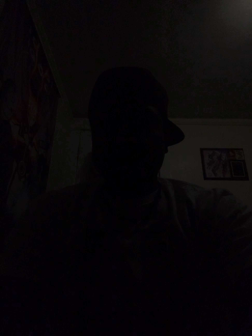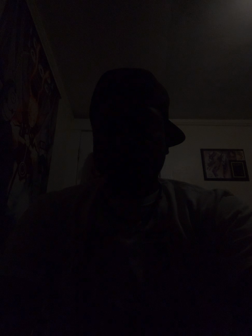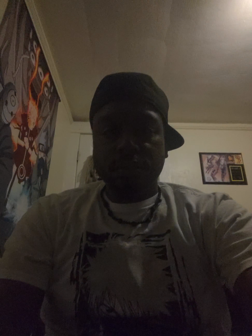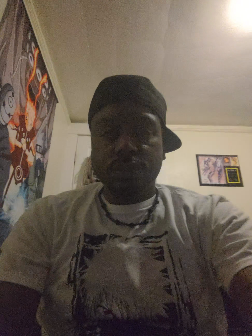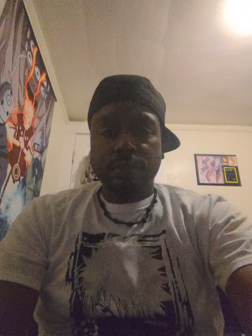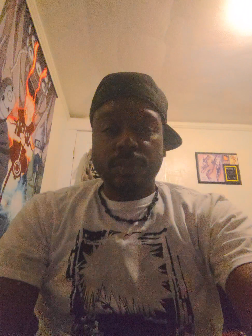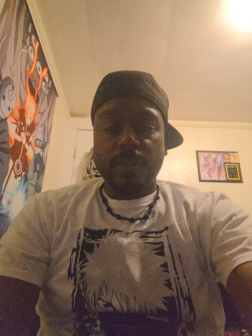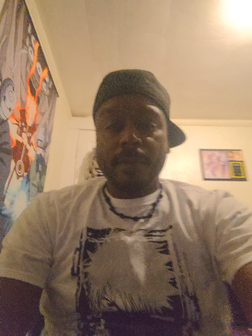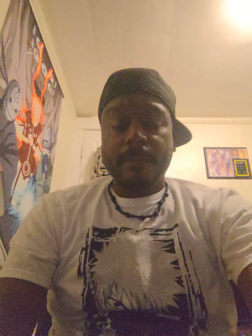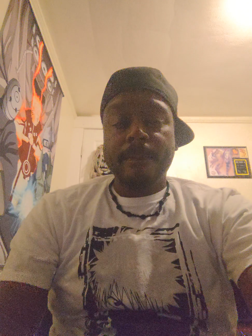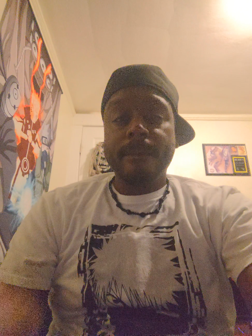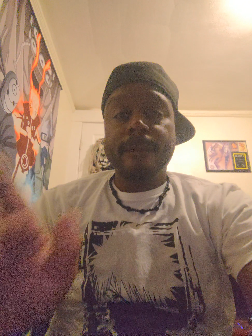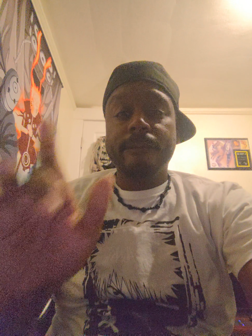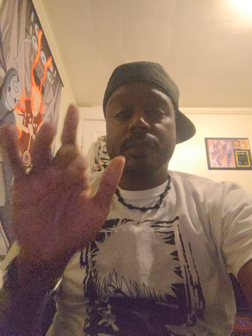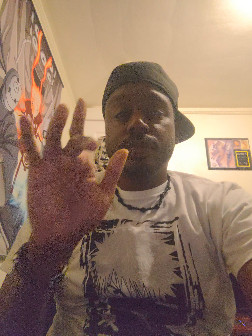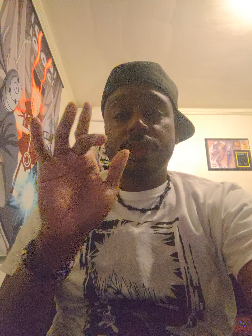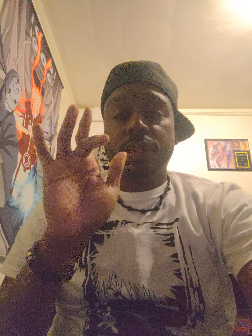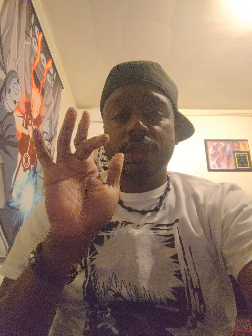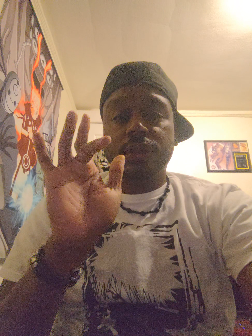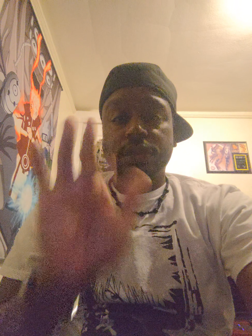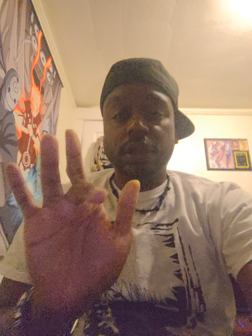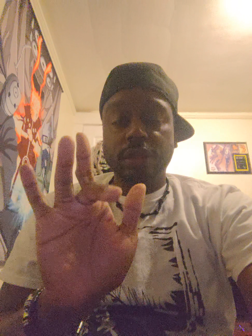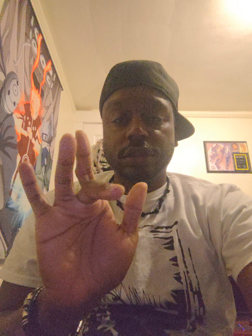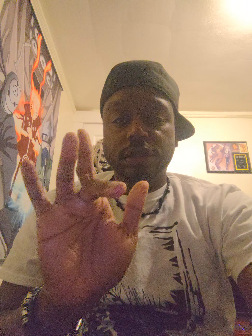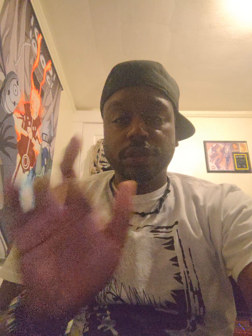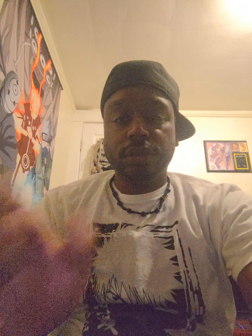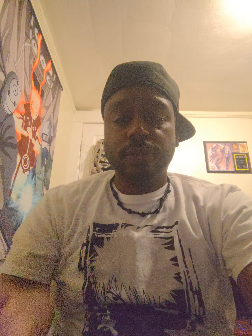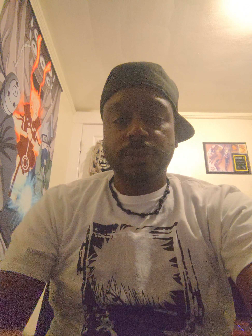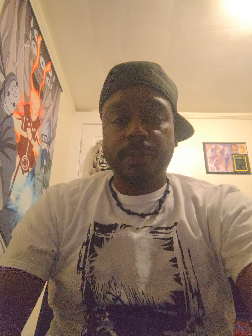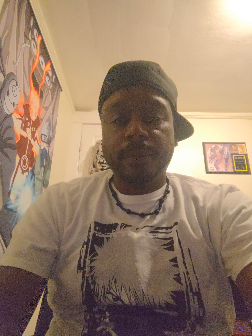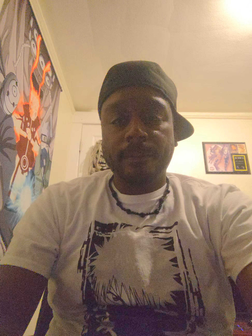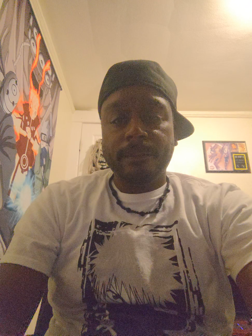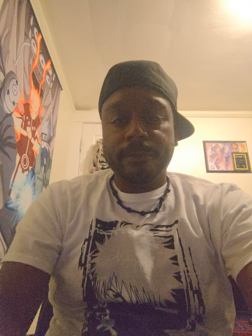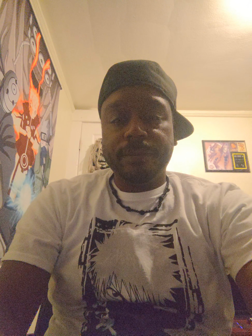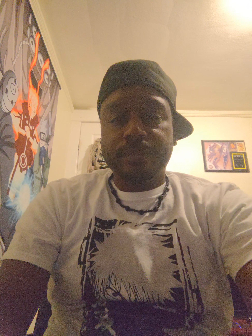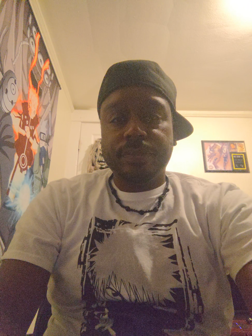touch